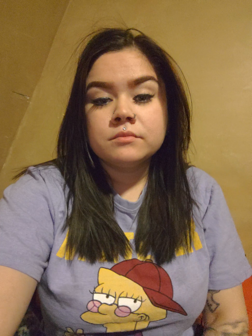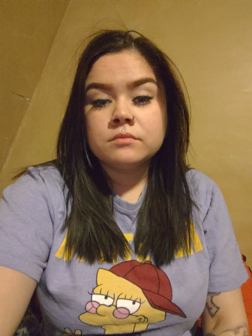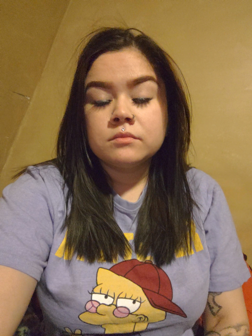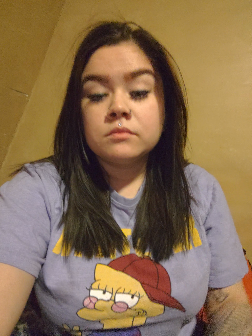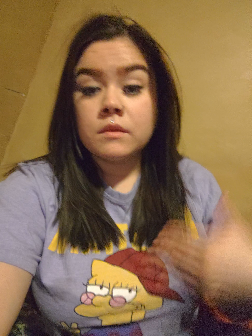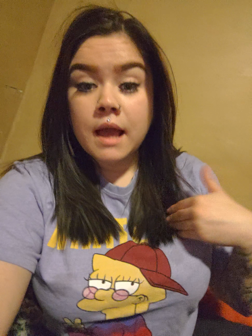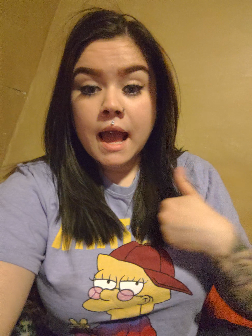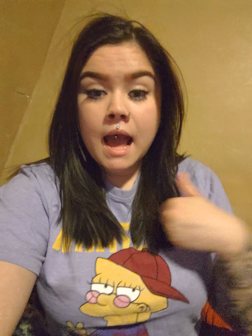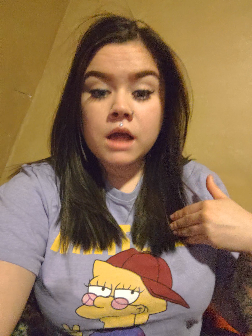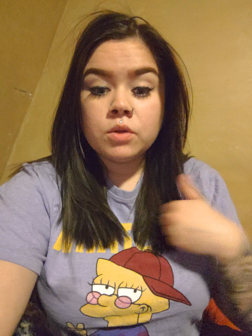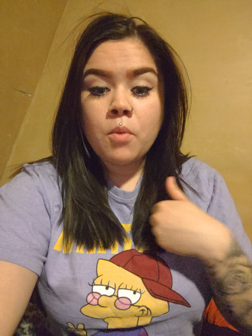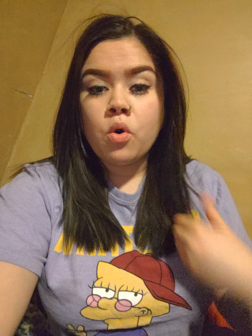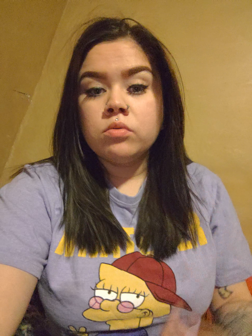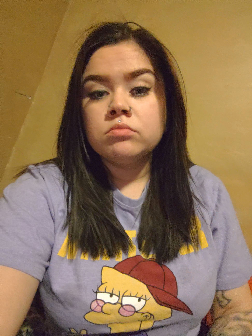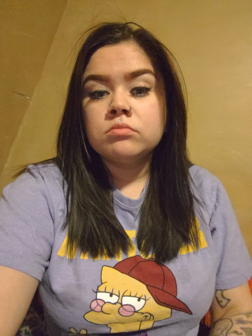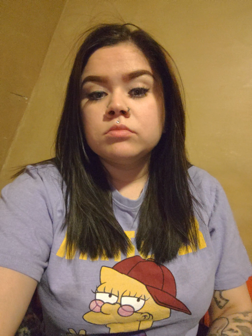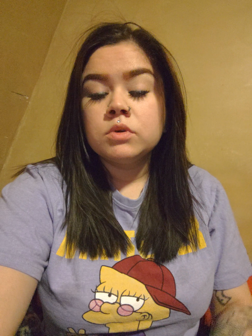animal